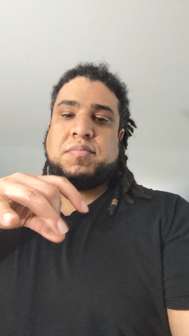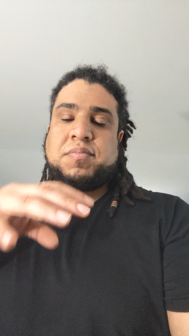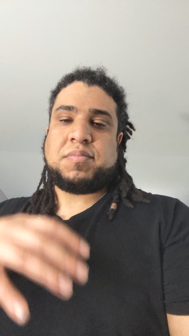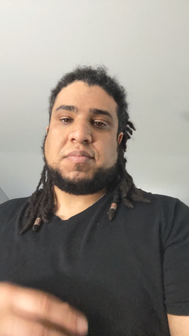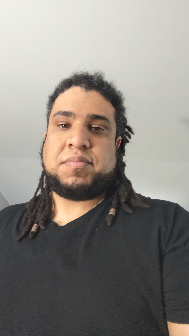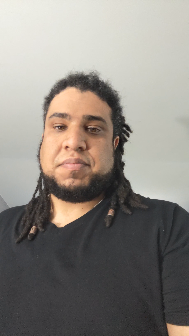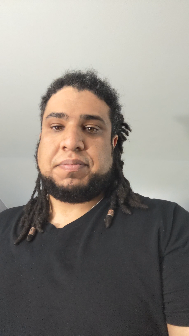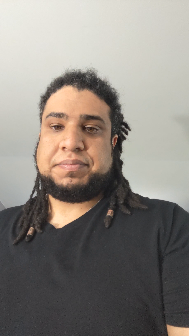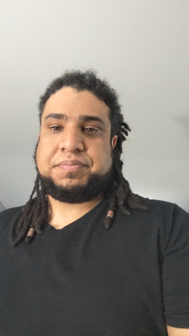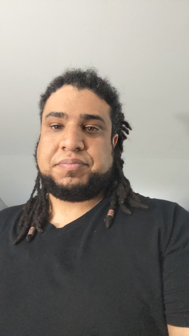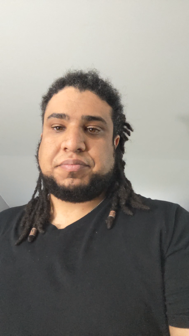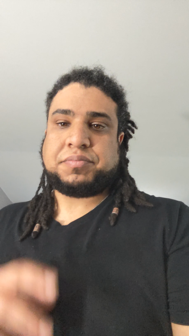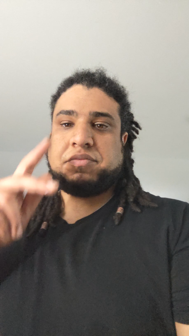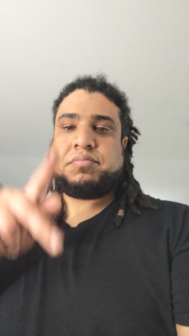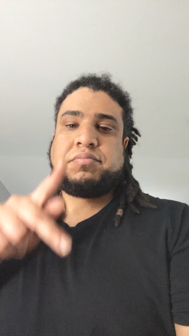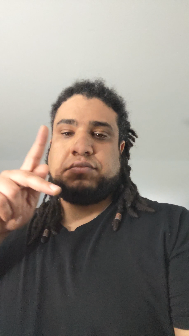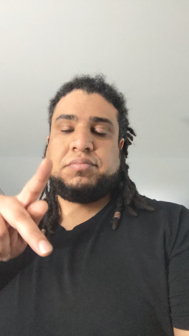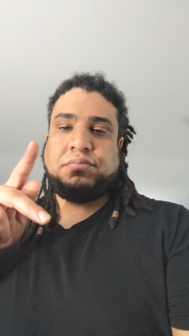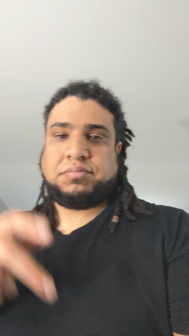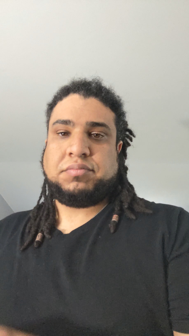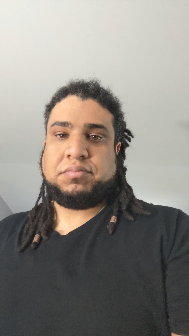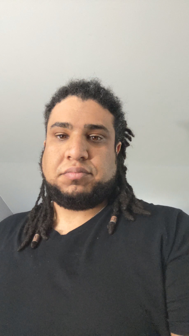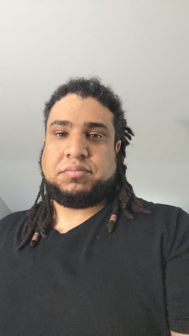people